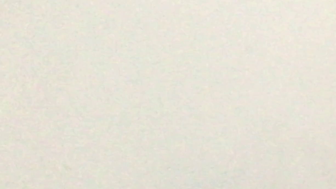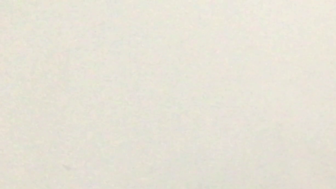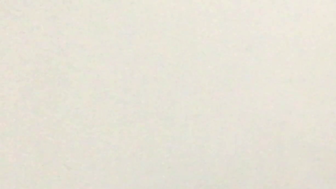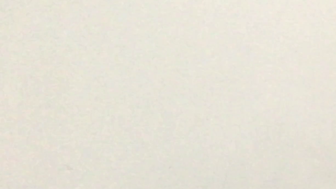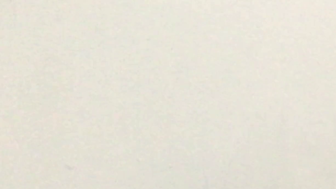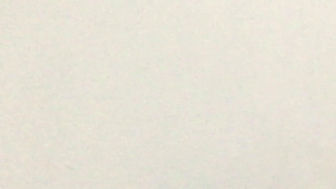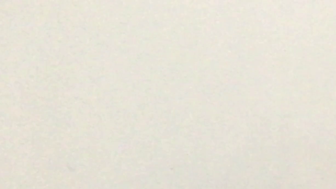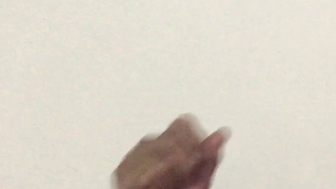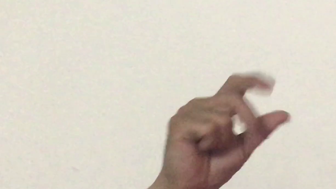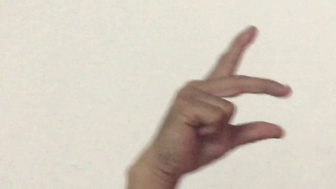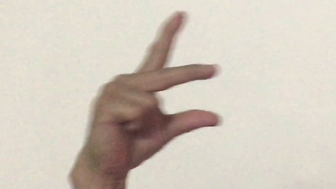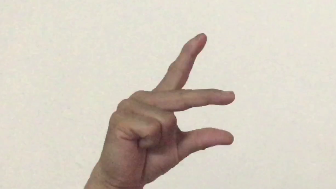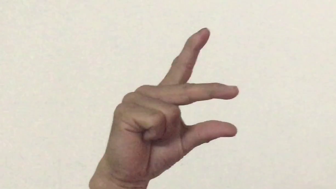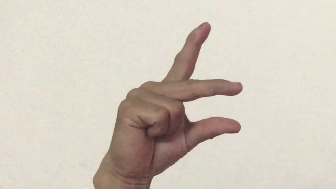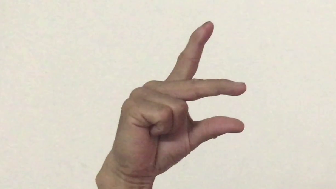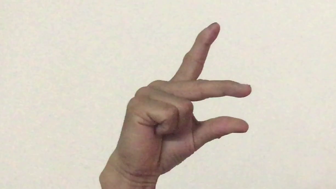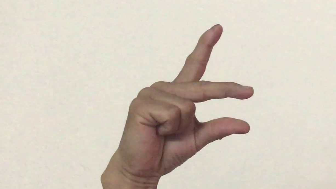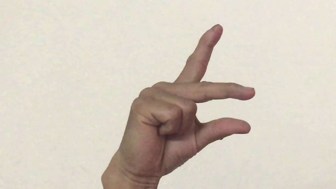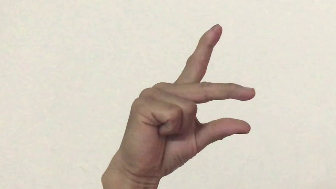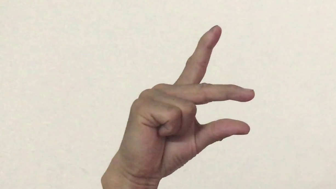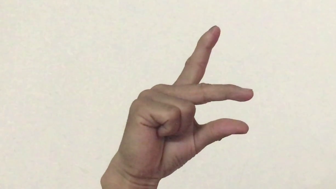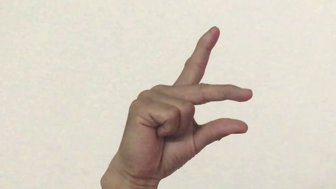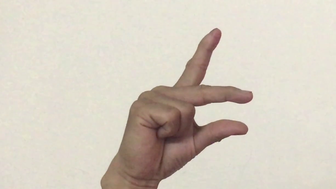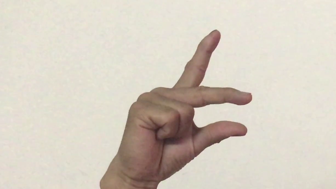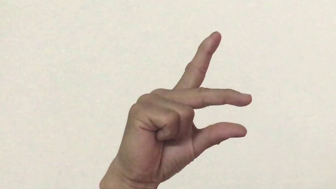त्र